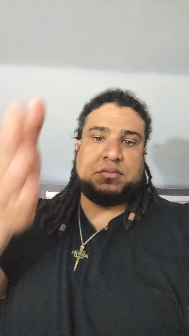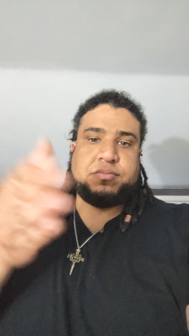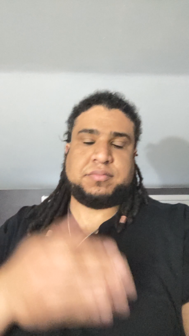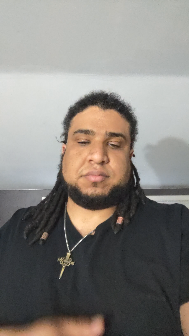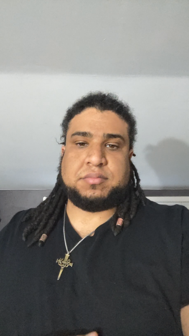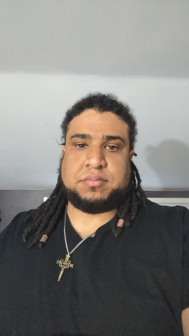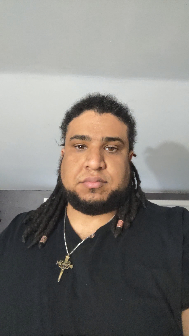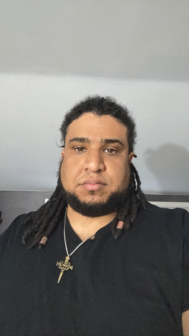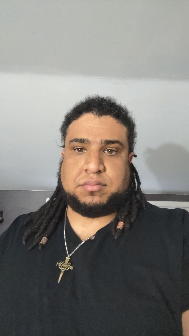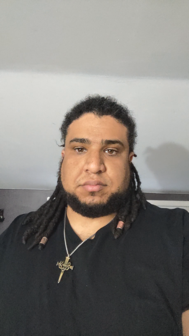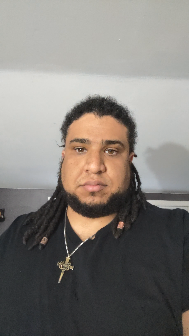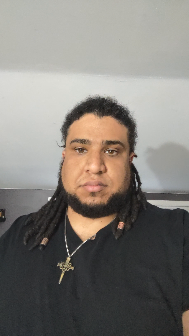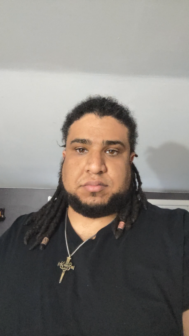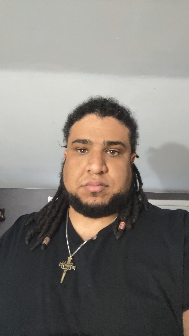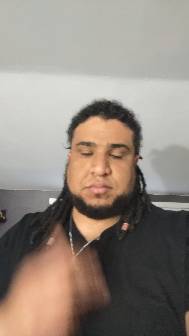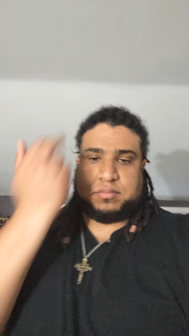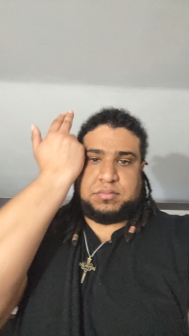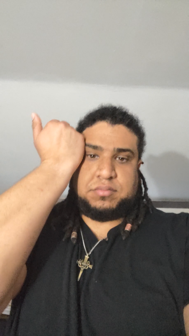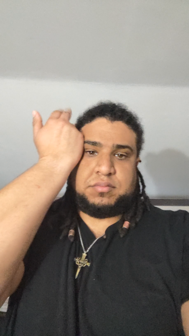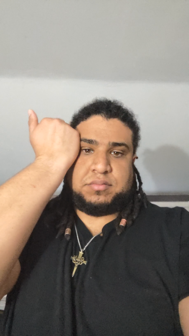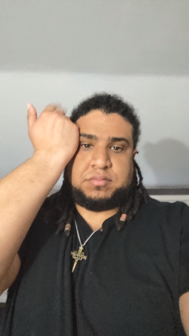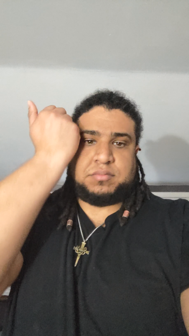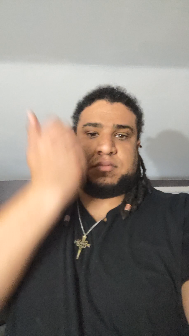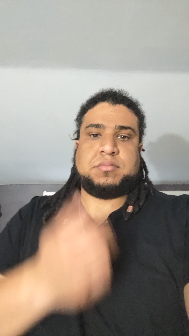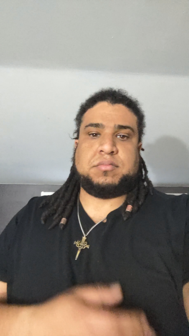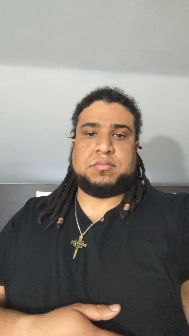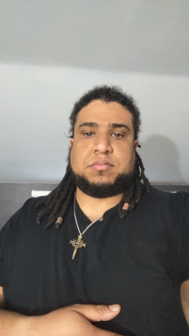rabbit